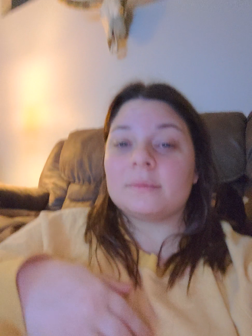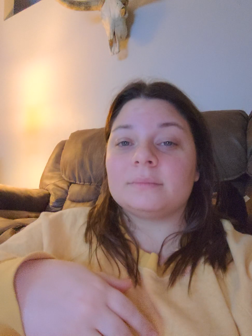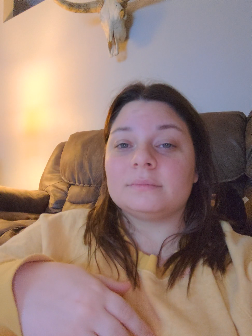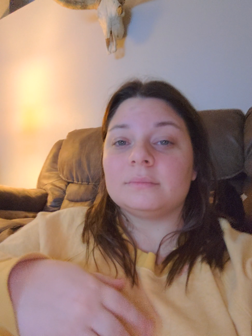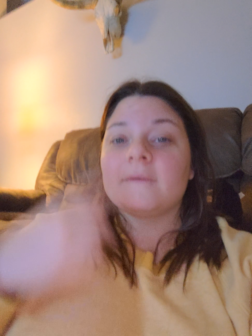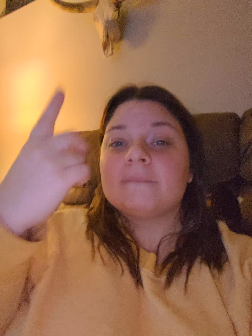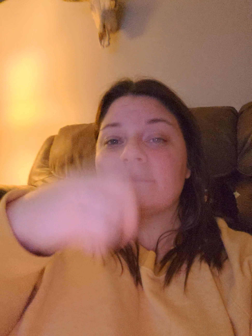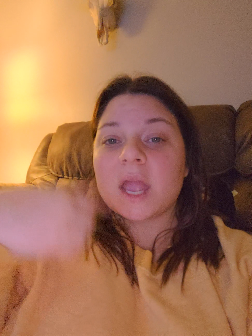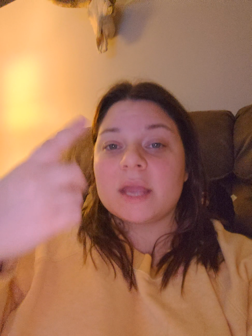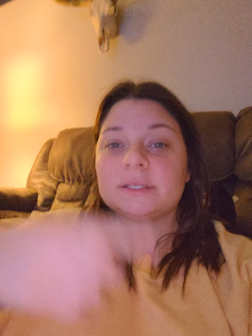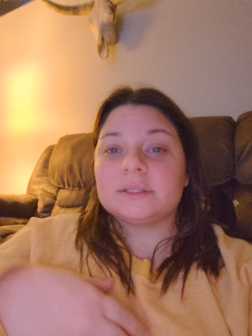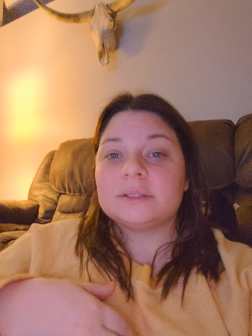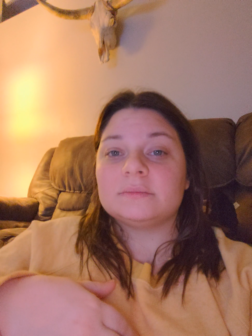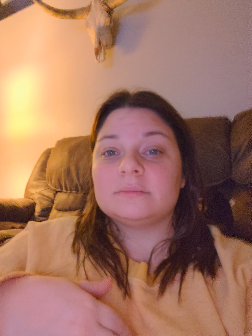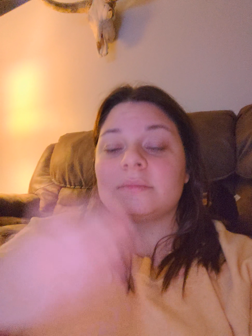face